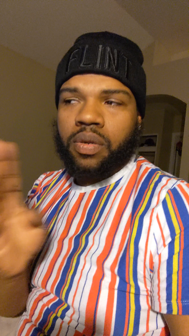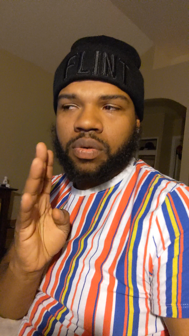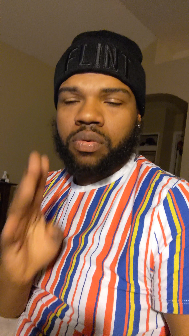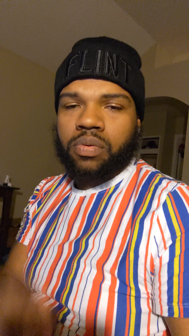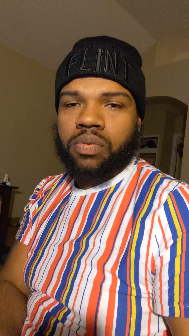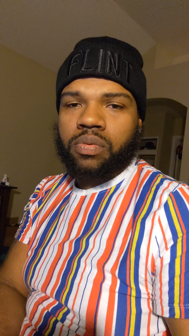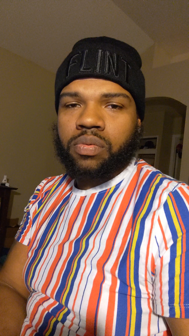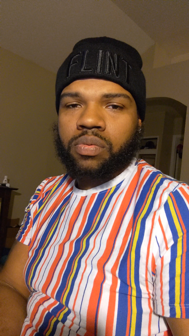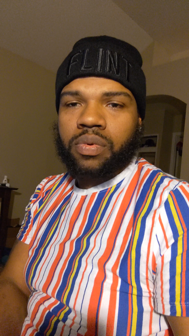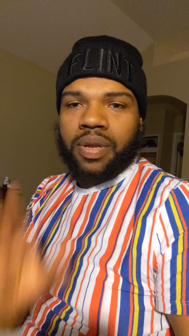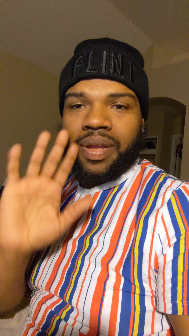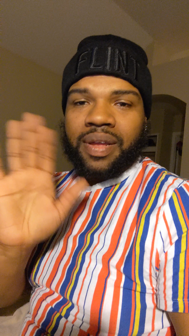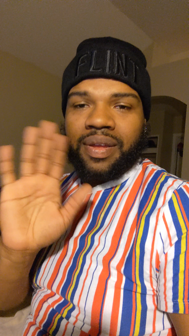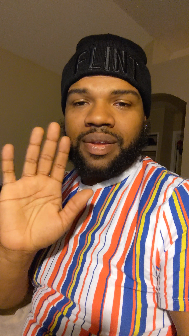hi